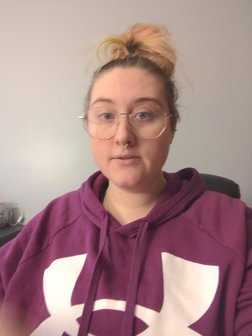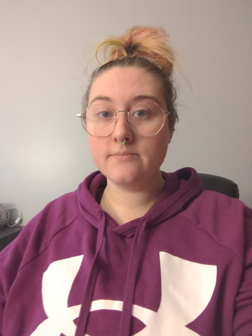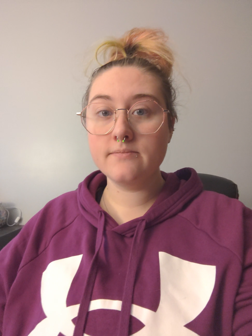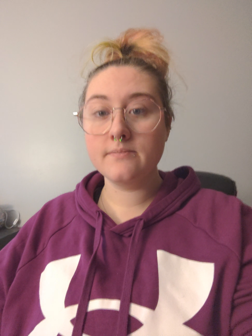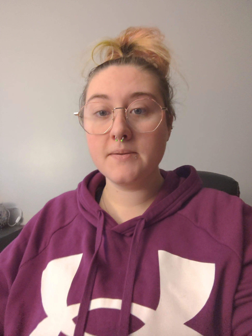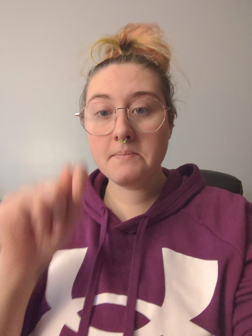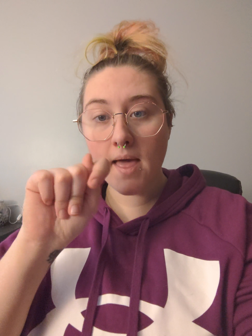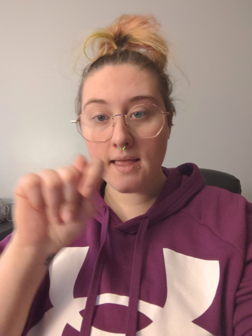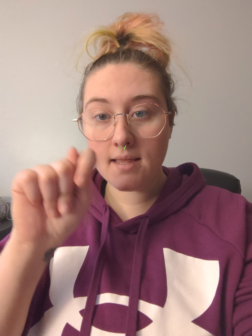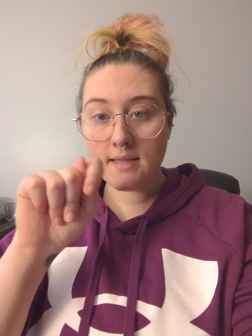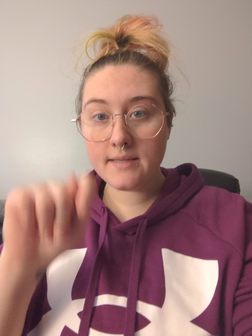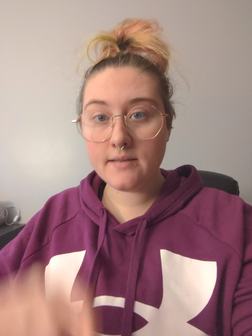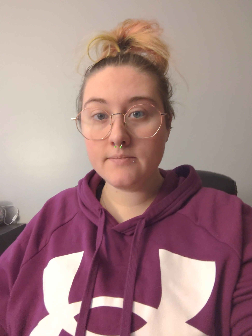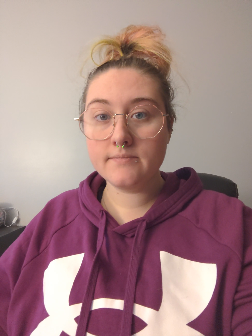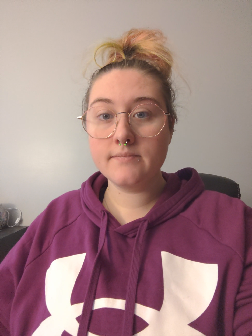potty